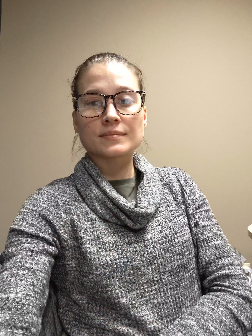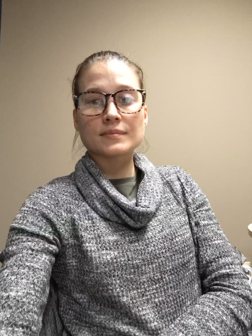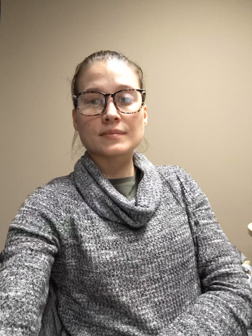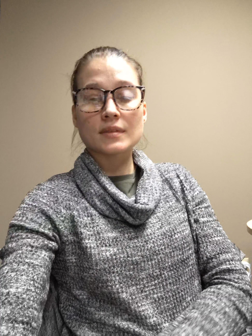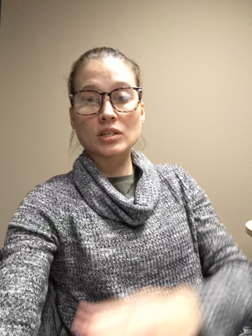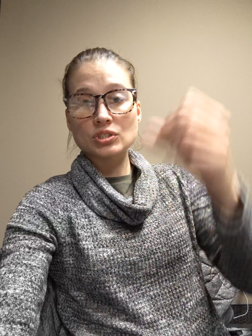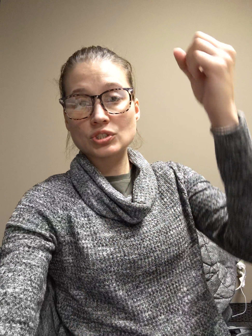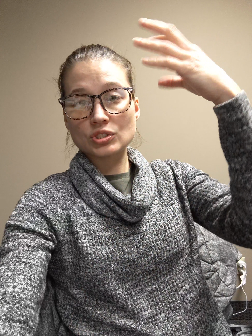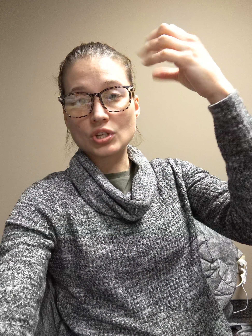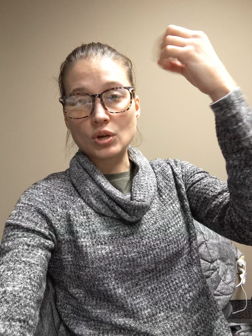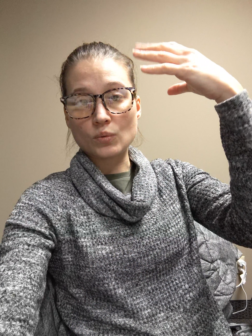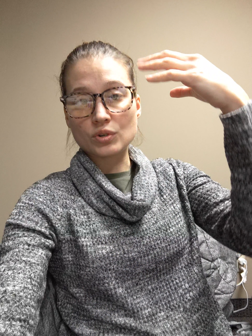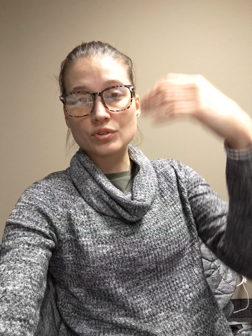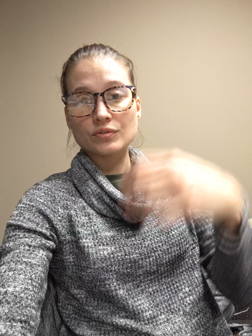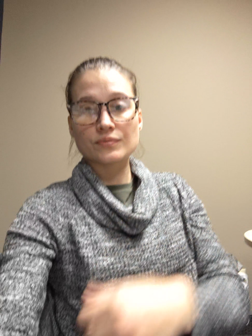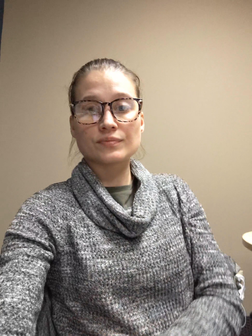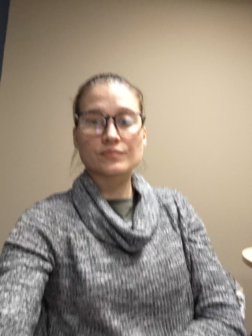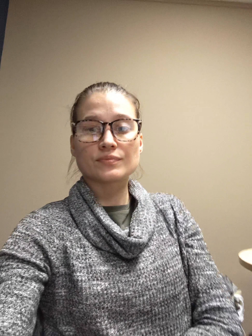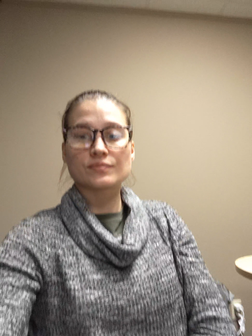shower